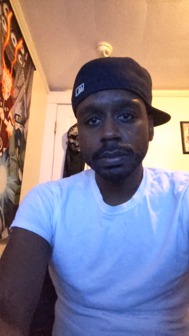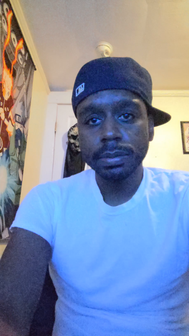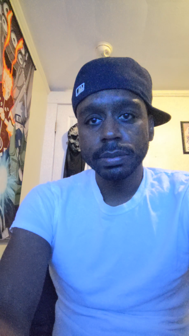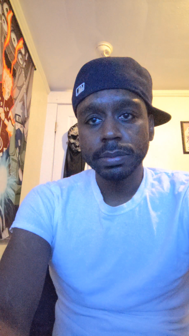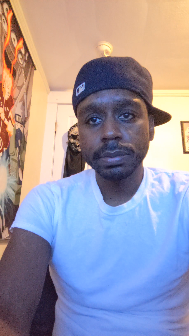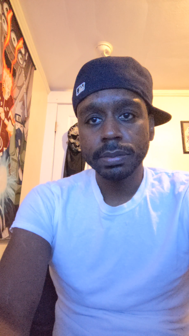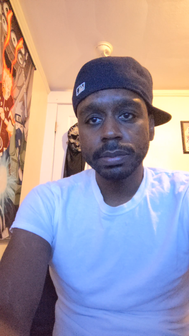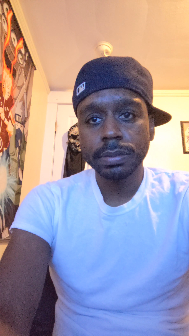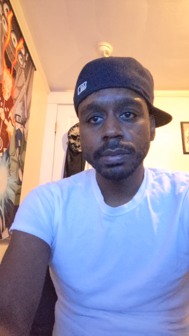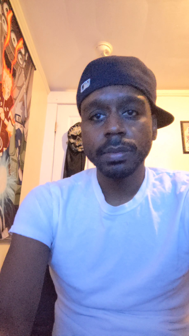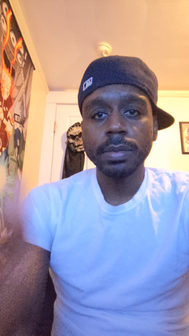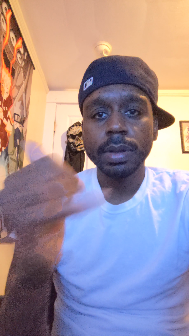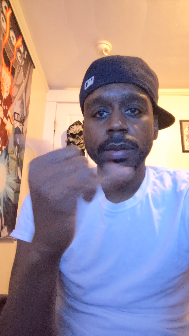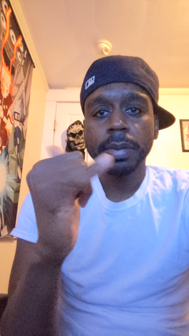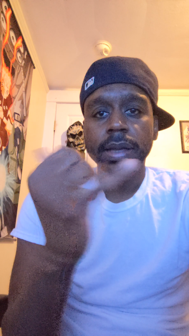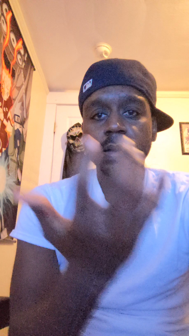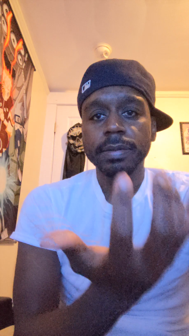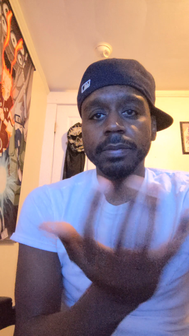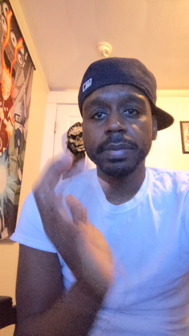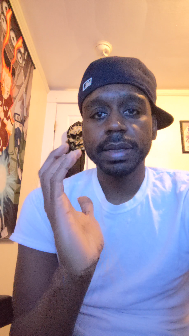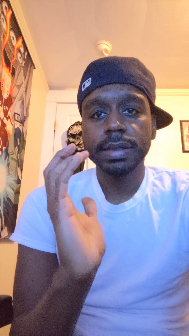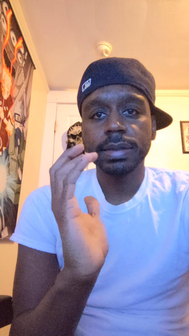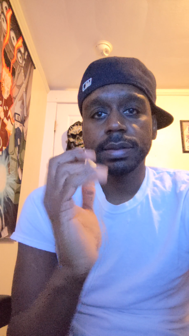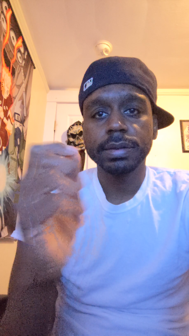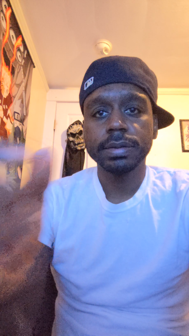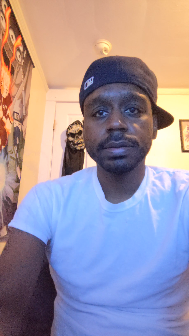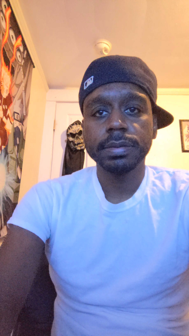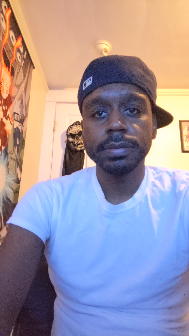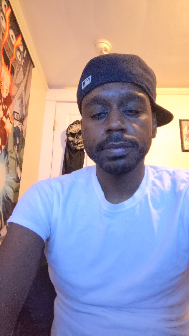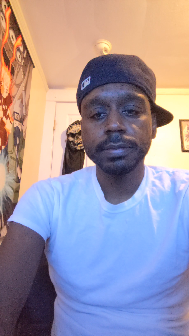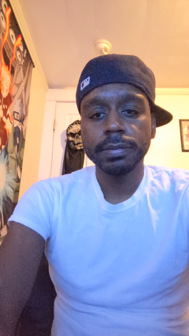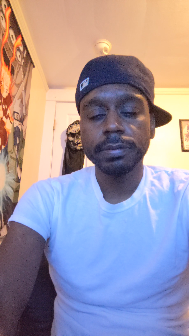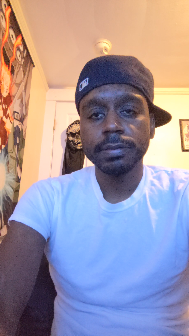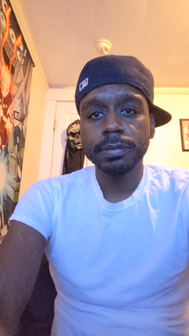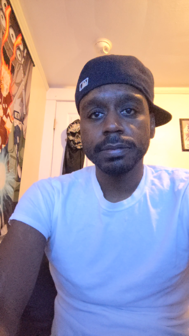playpen